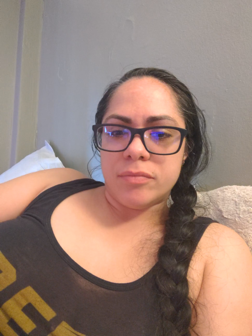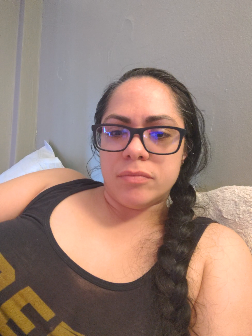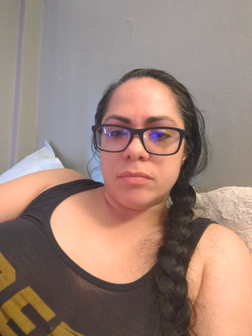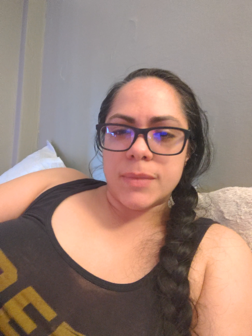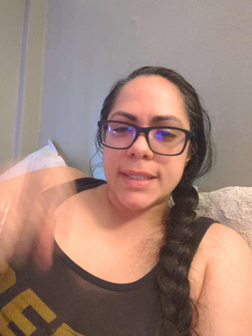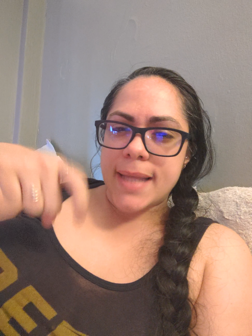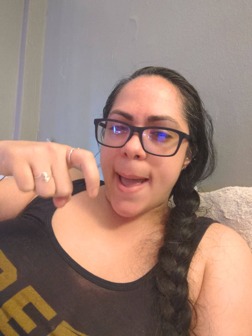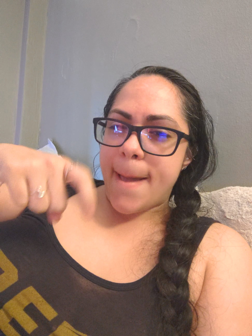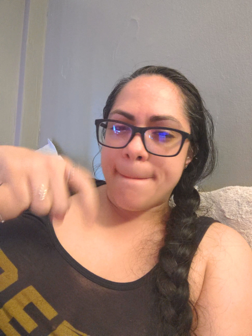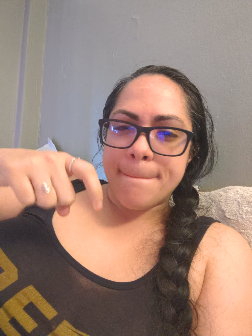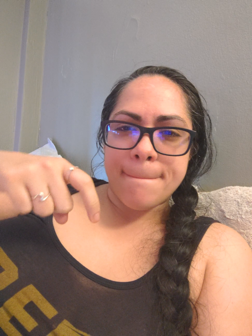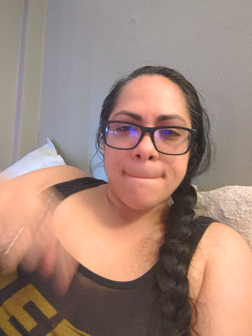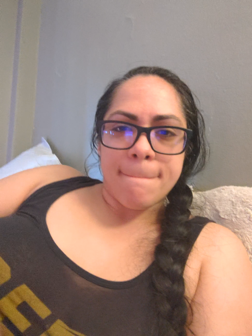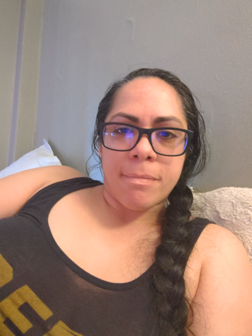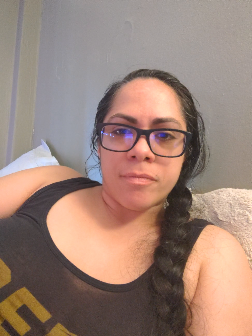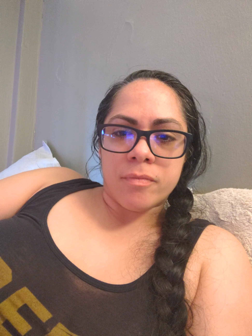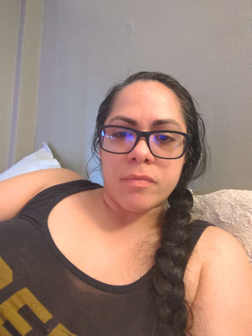time